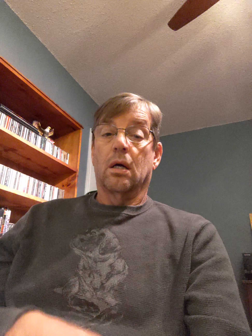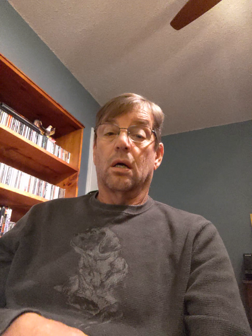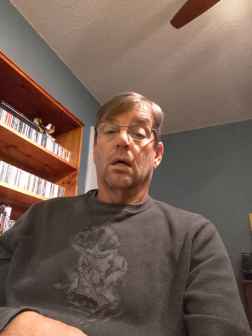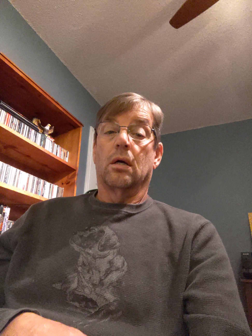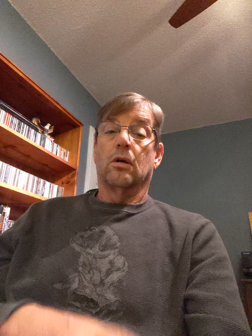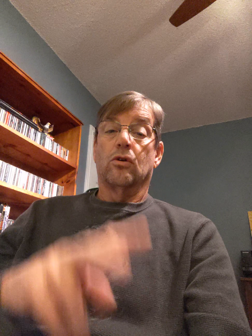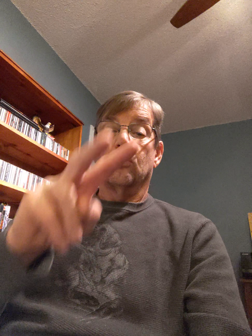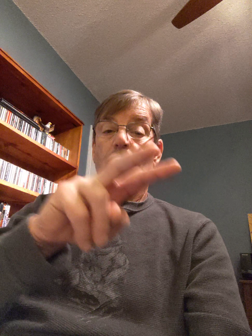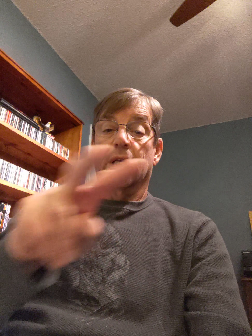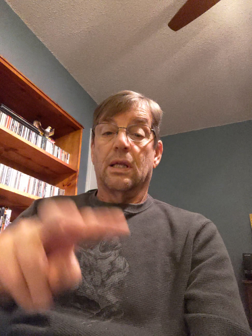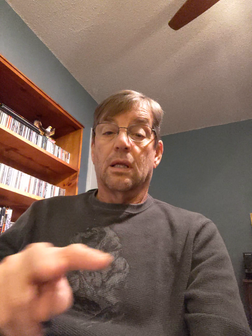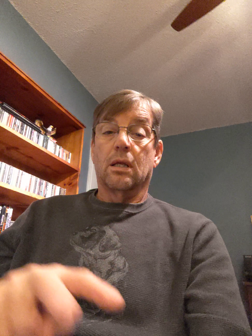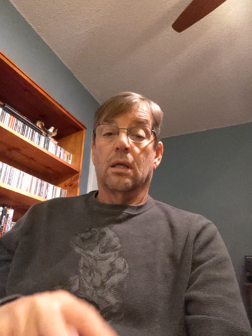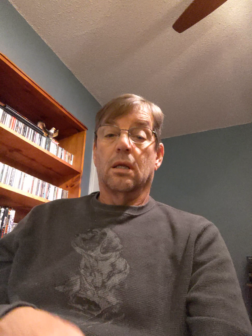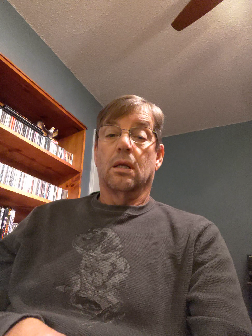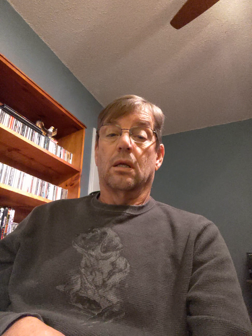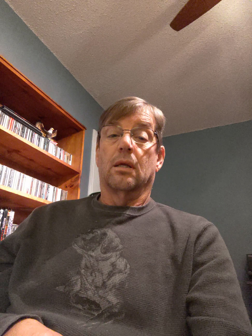read